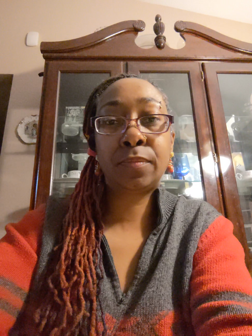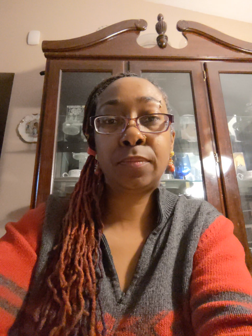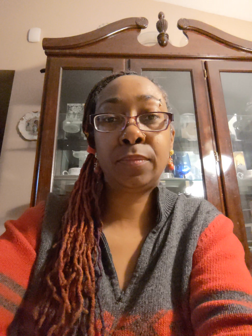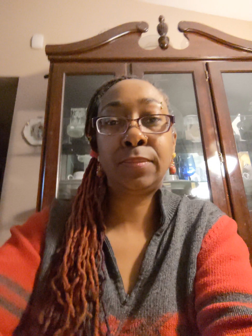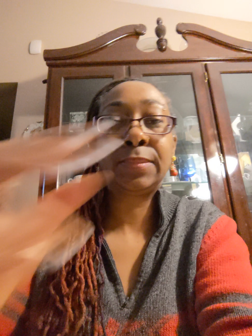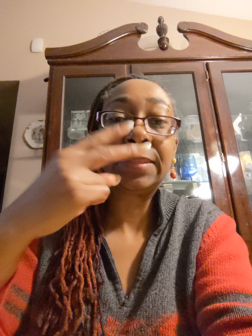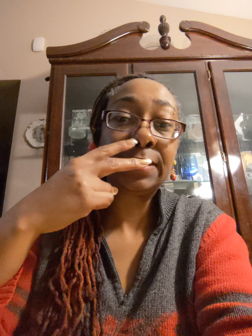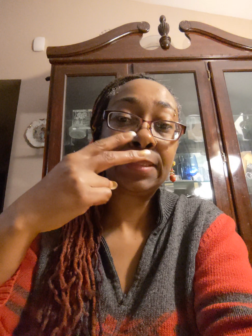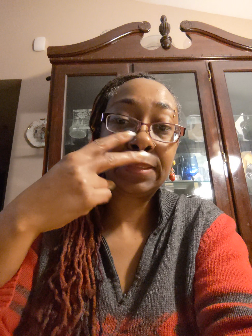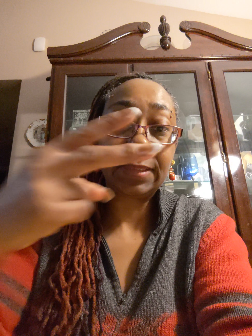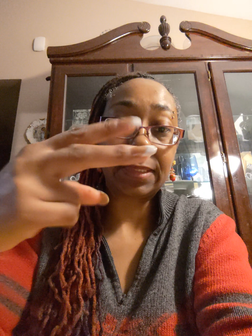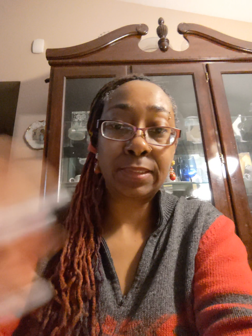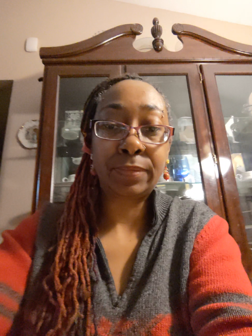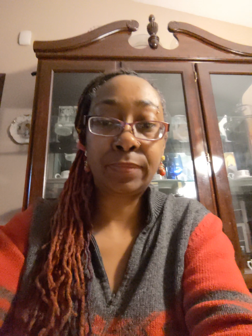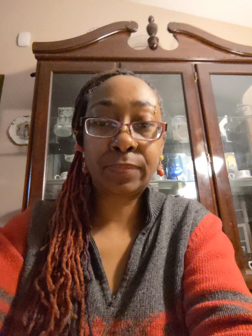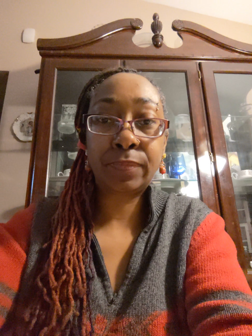see